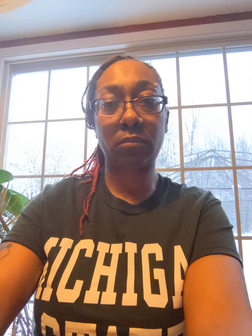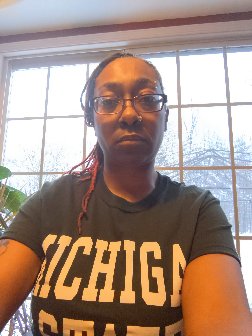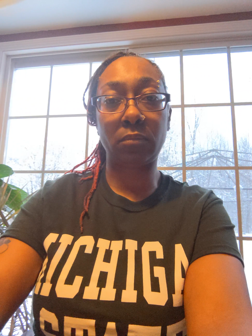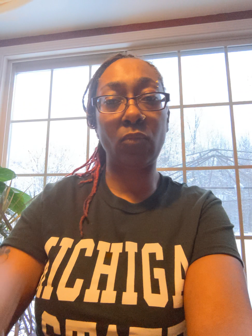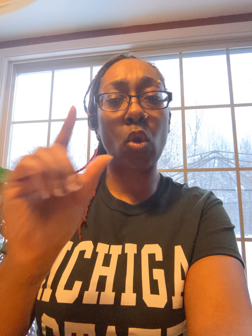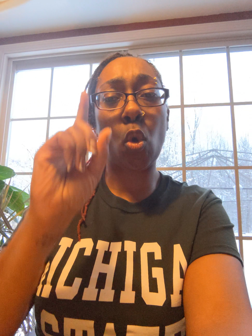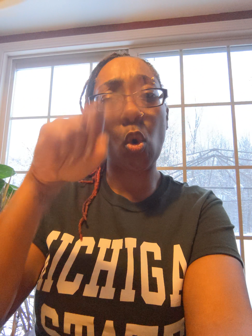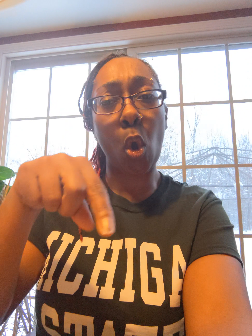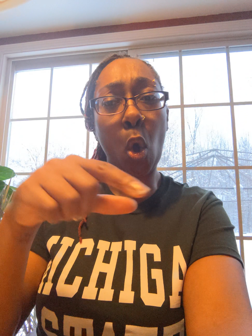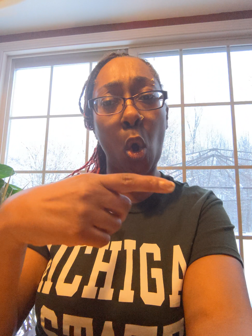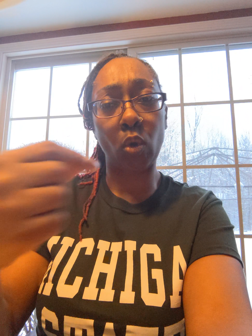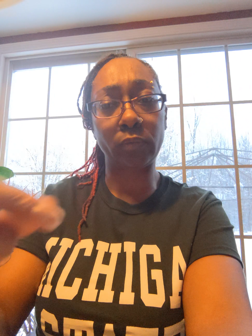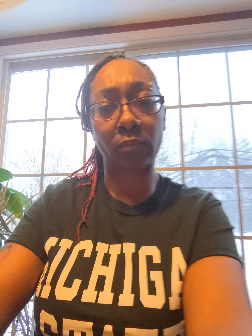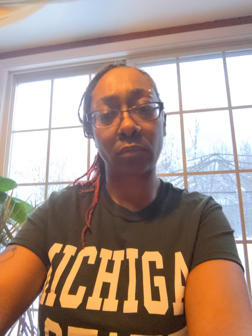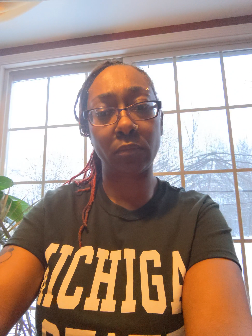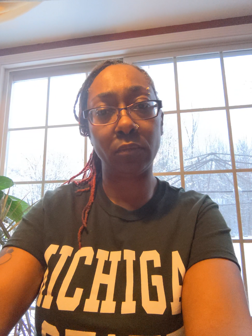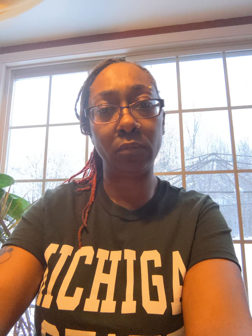go